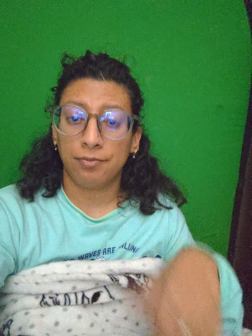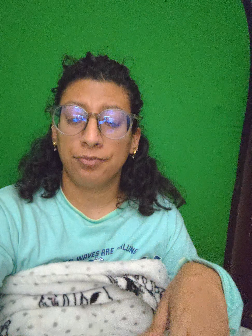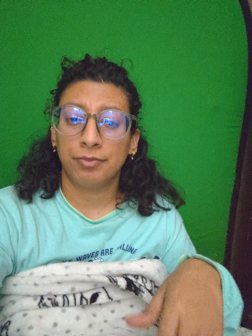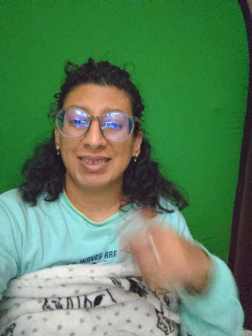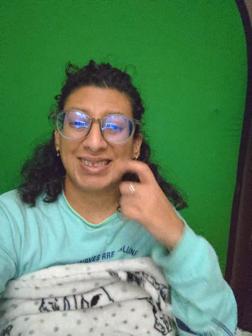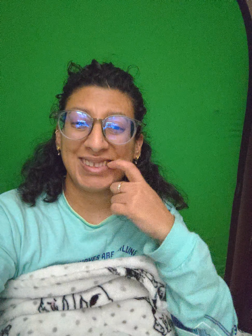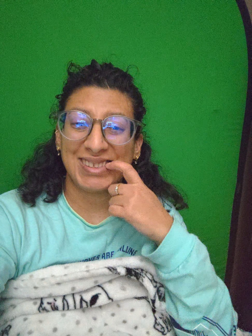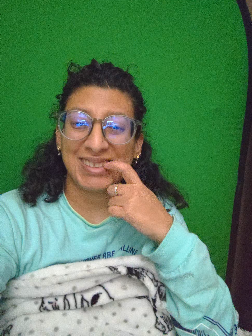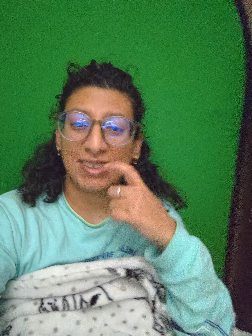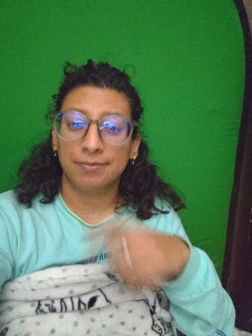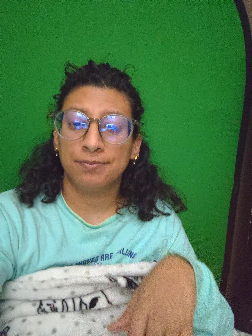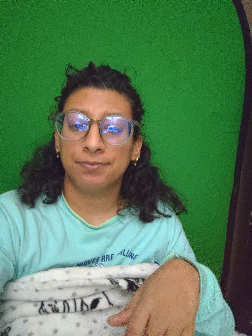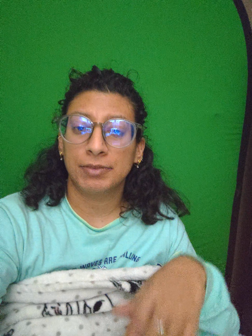tooth